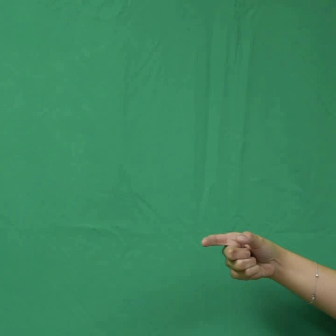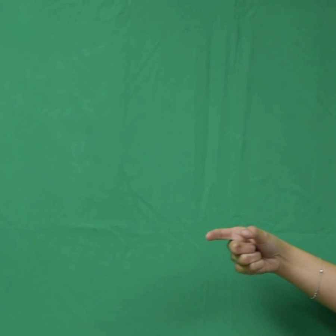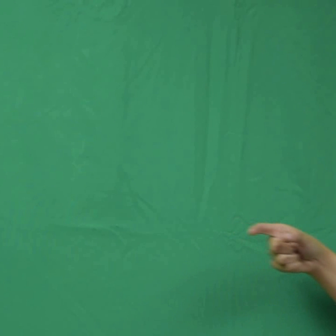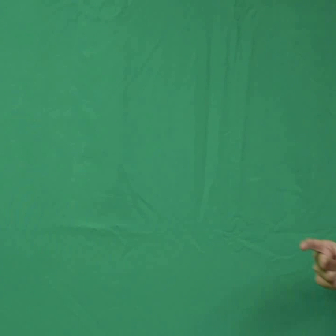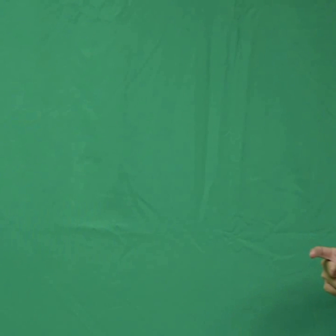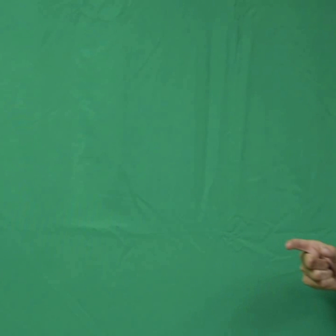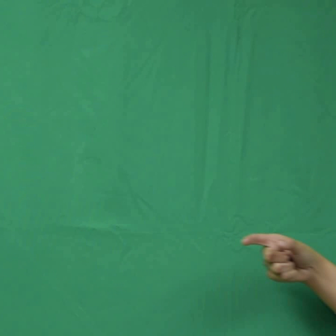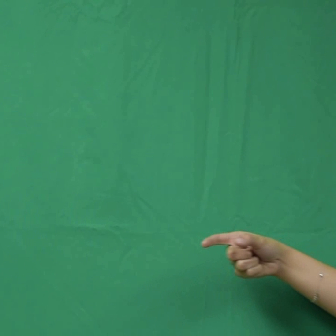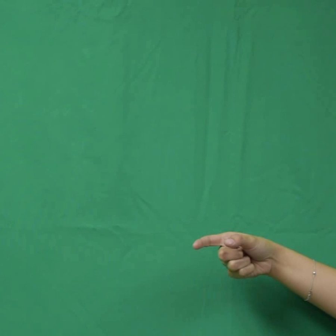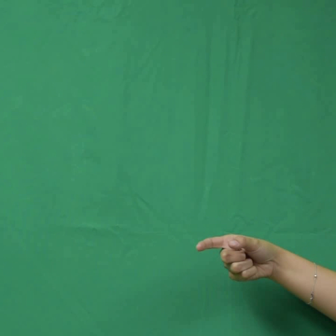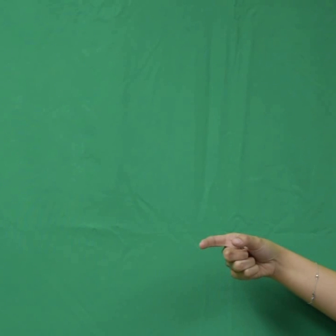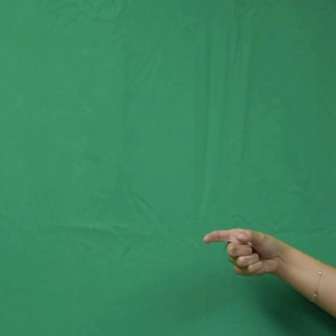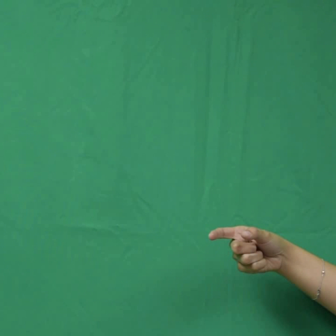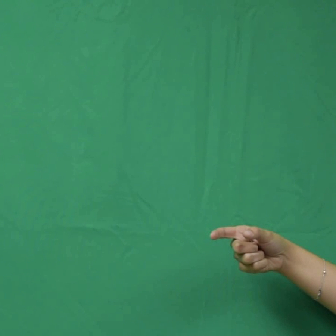X